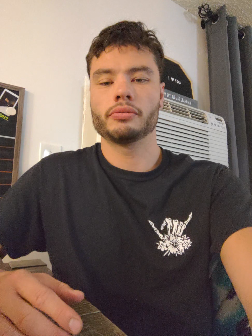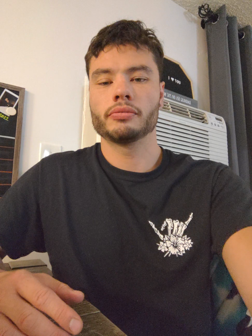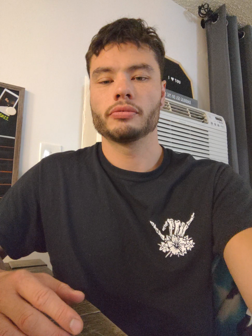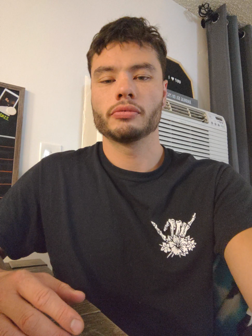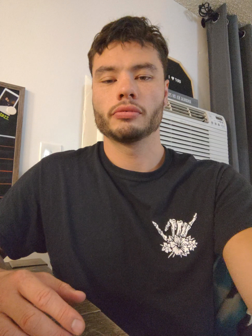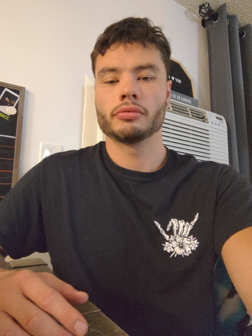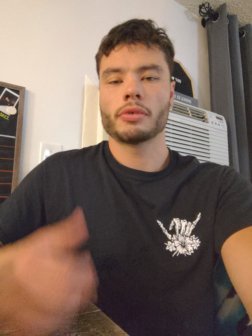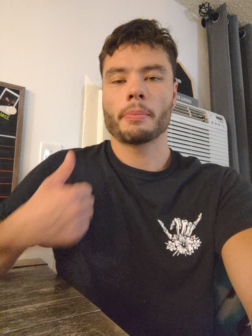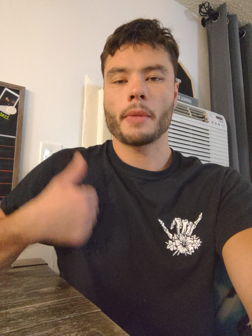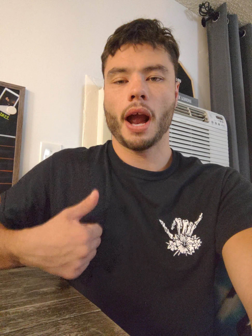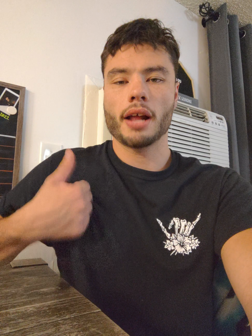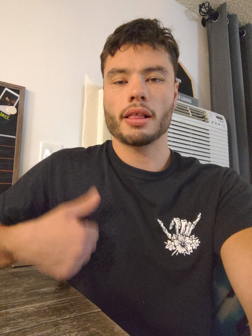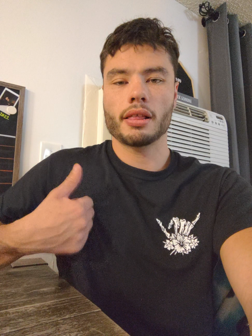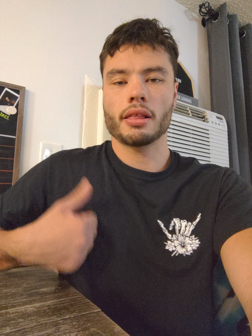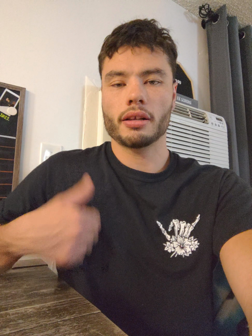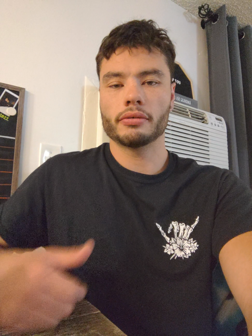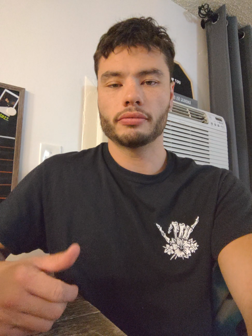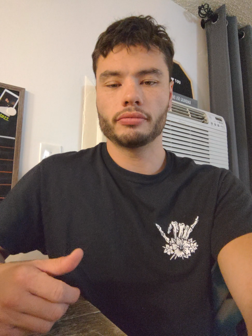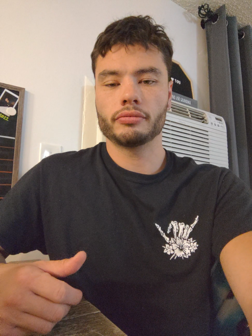bath